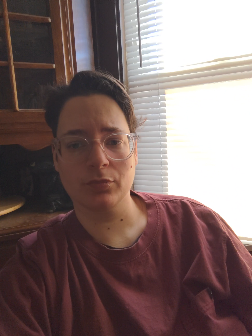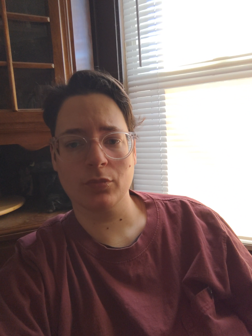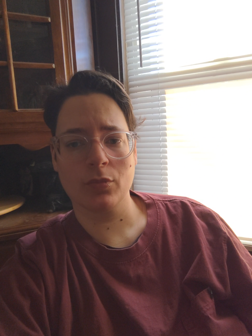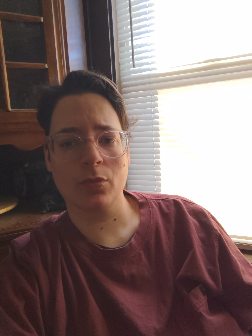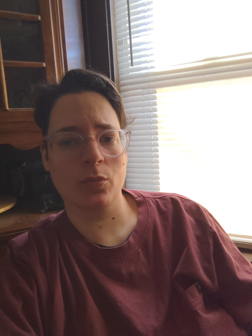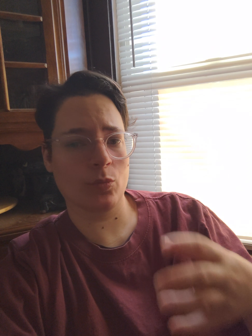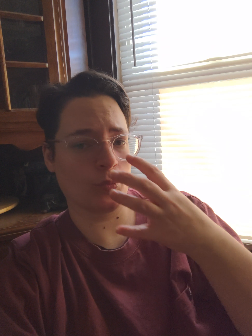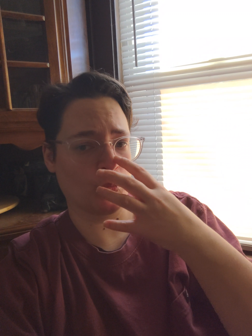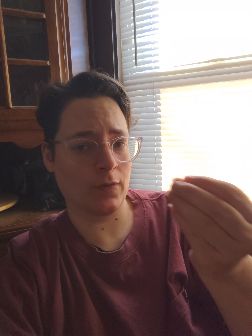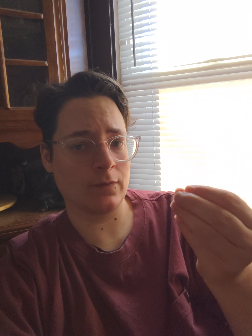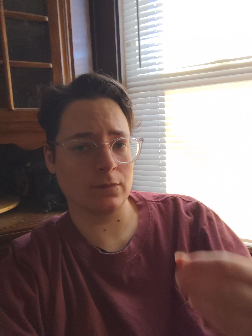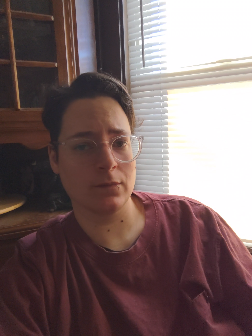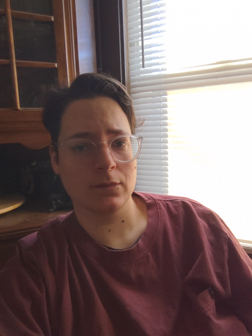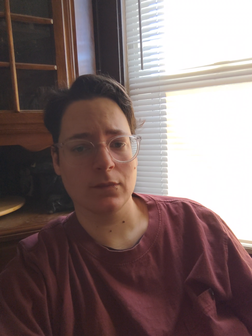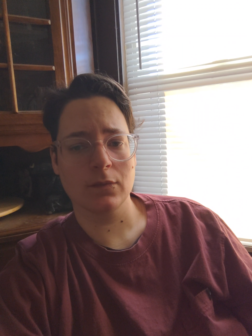wolf